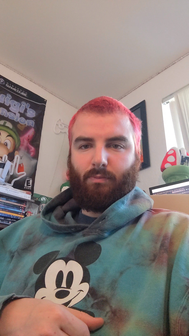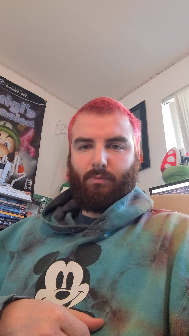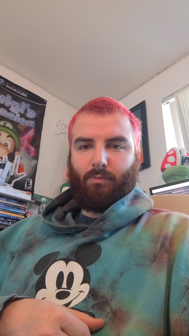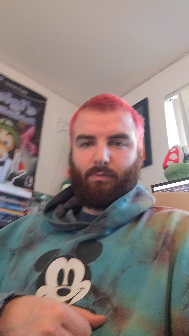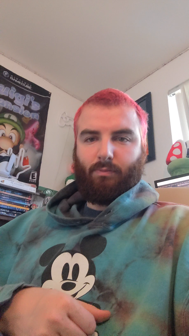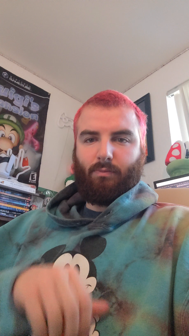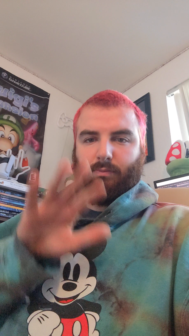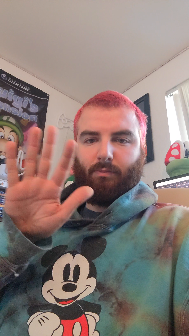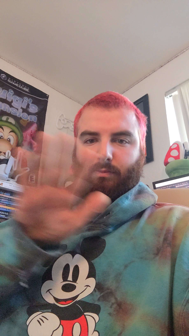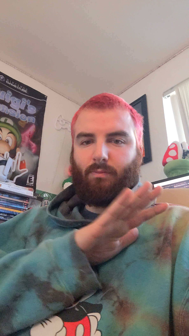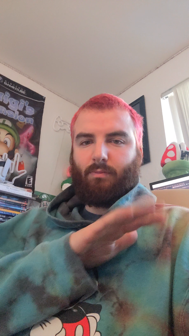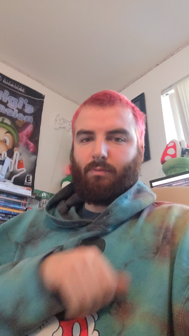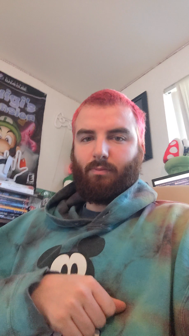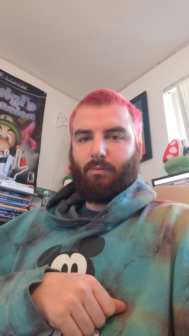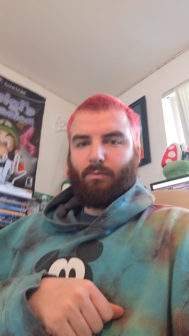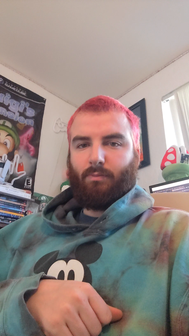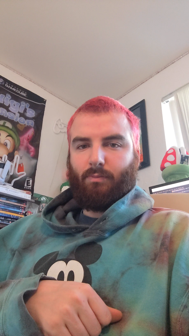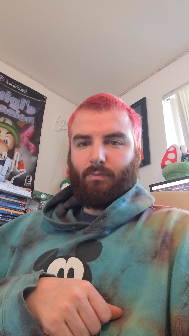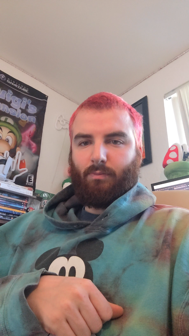full